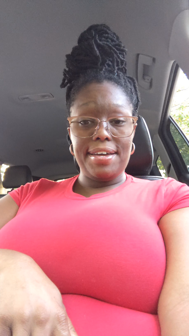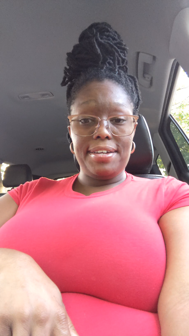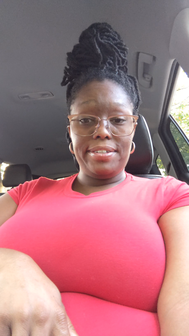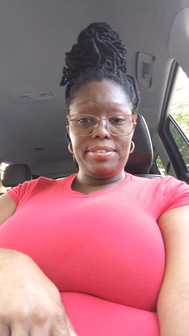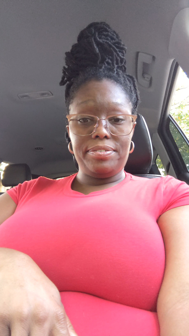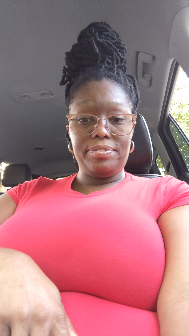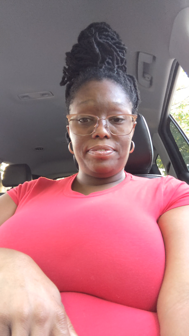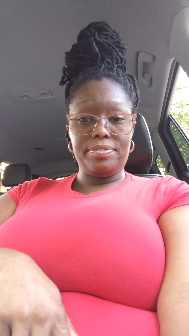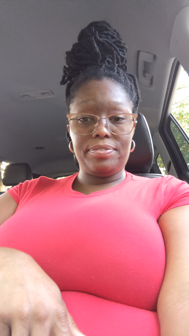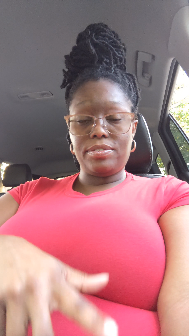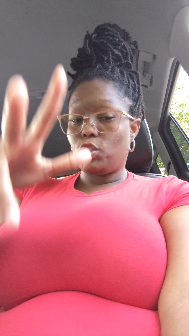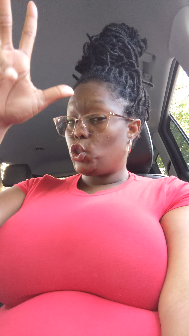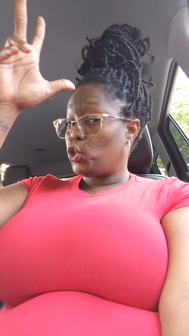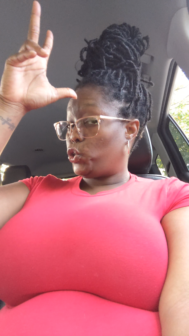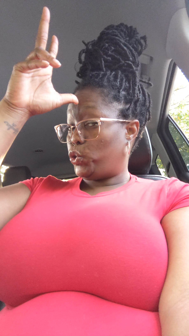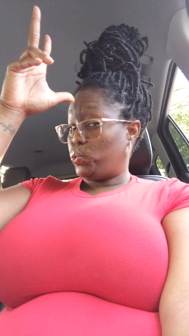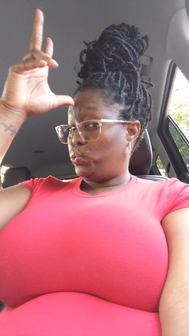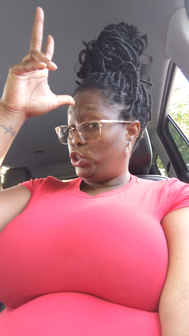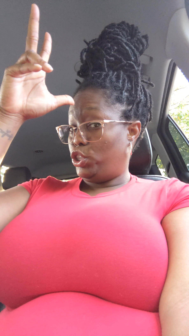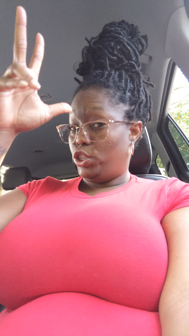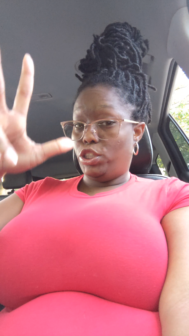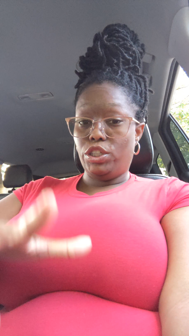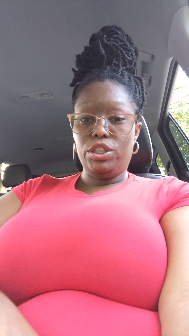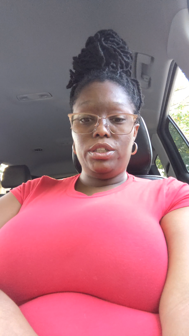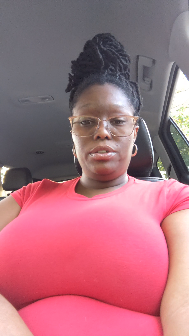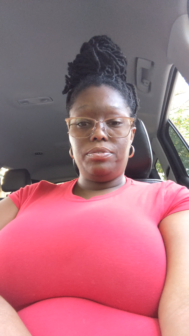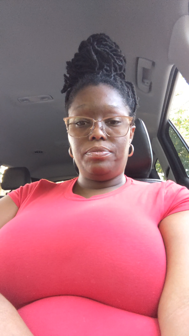rooster